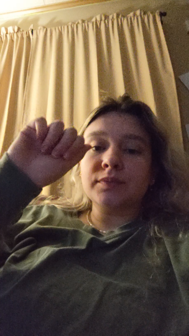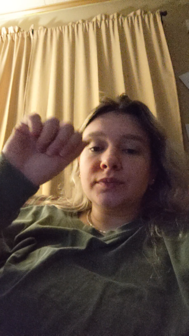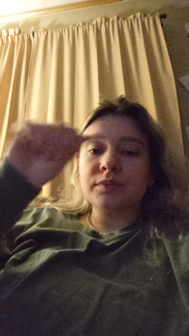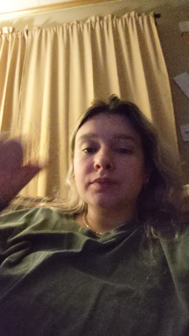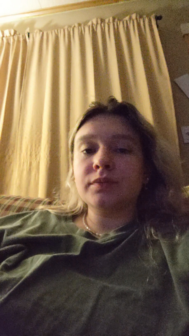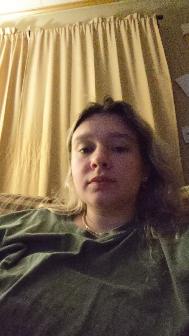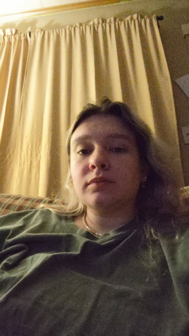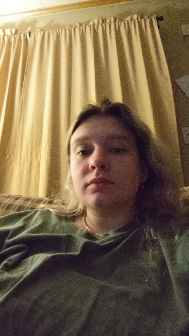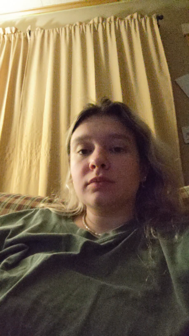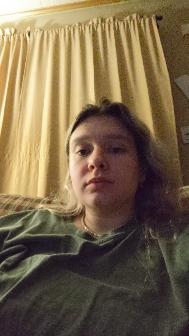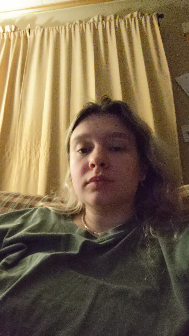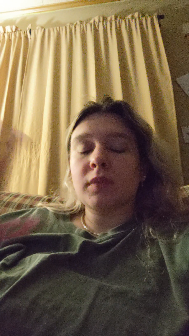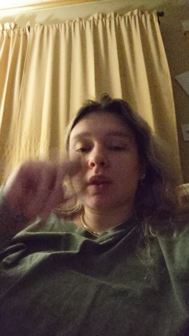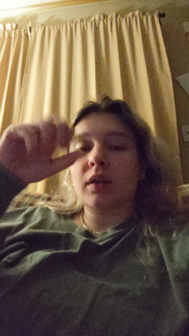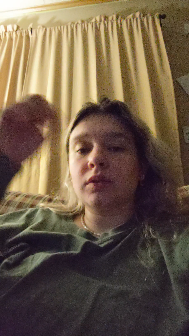ladder